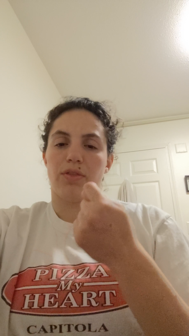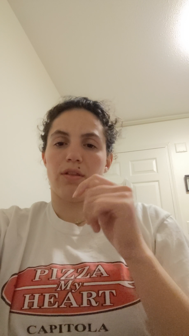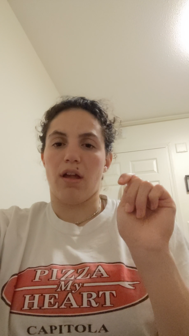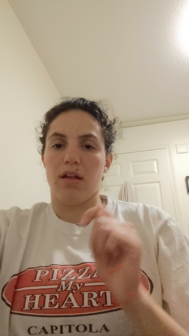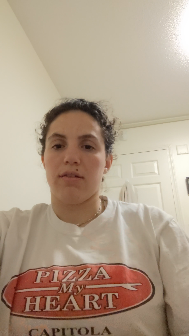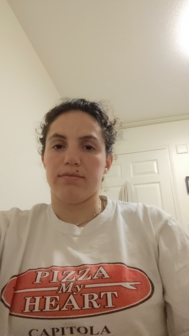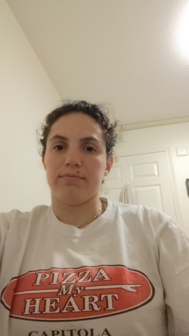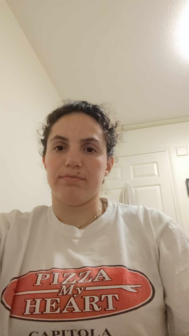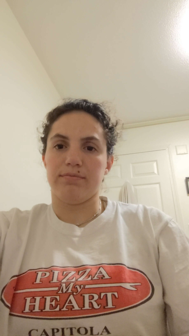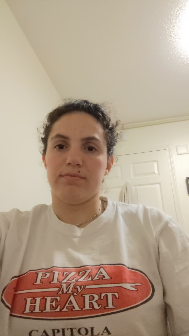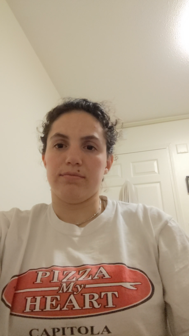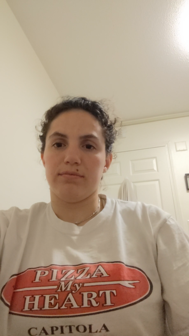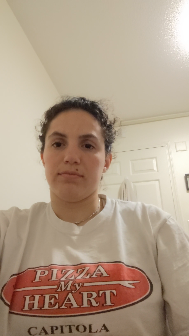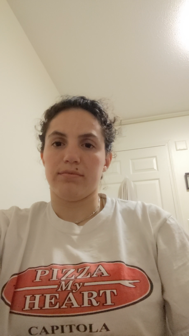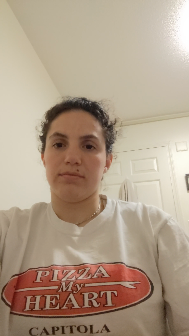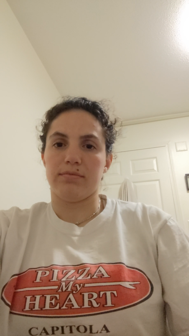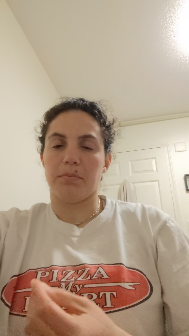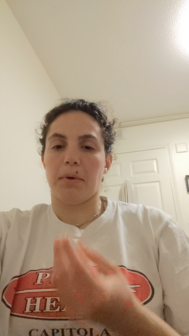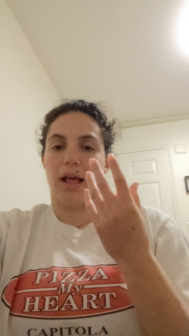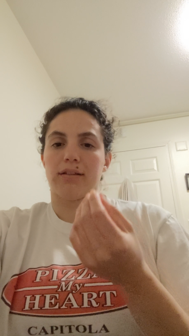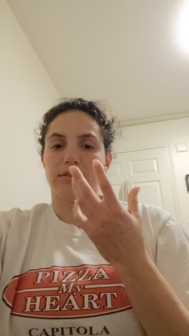plants